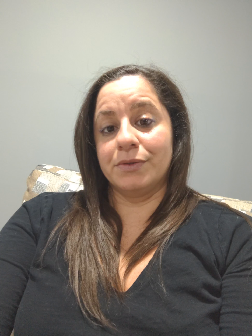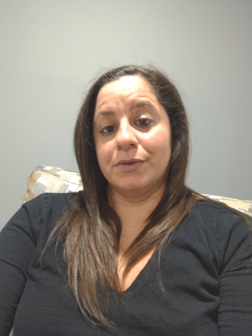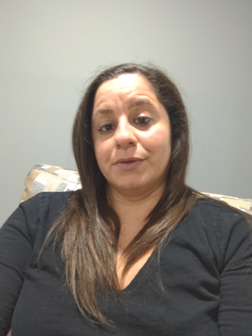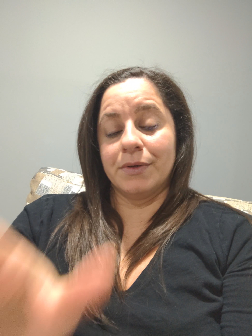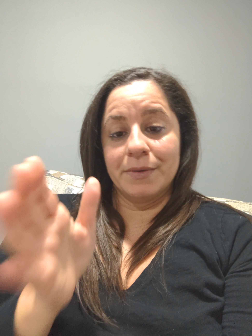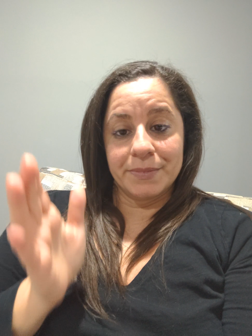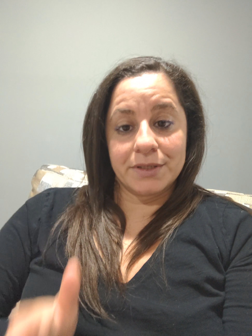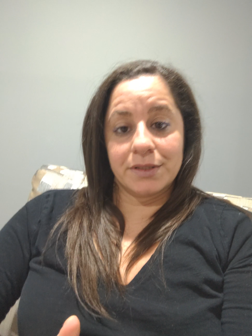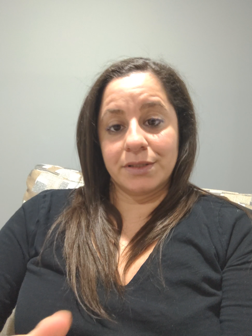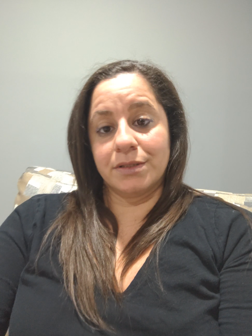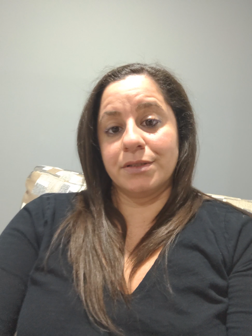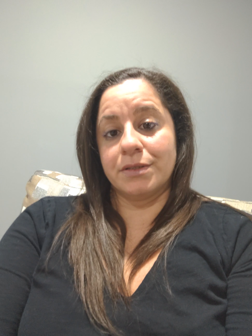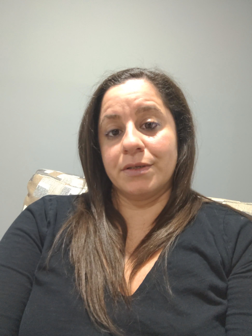beside